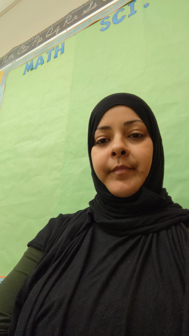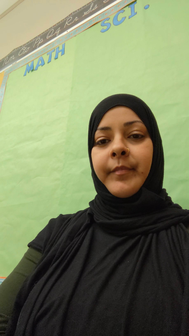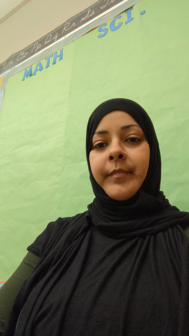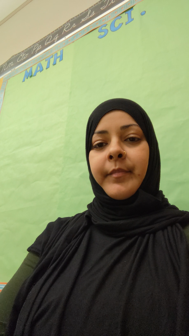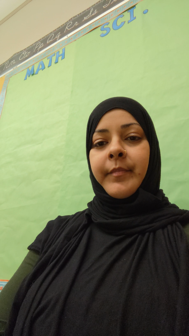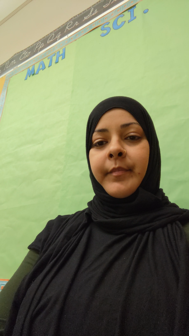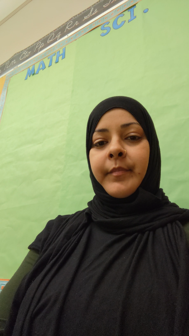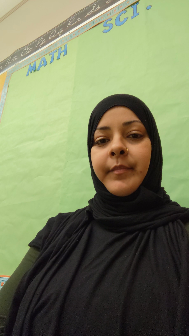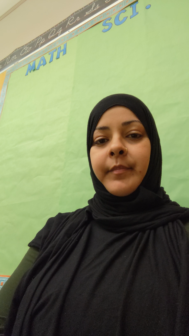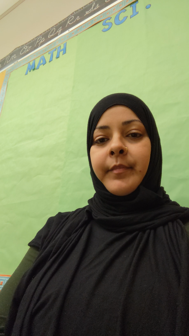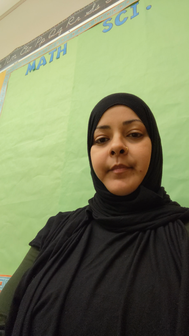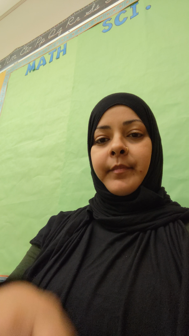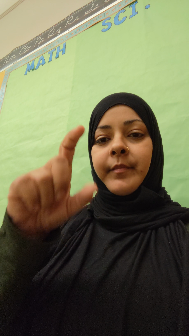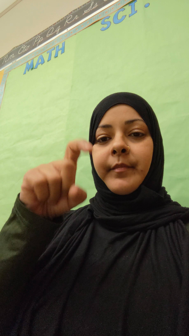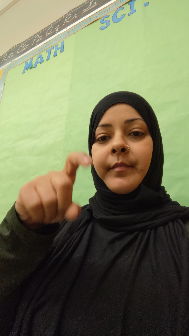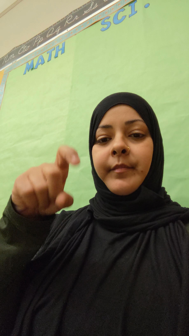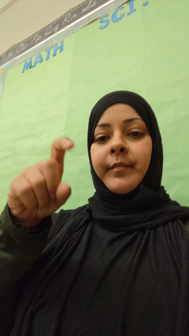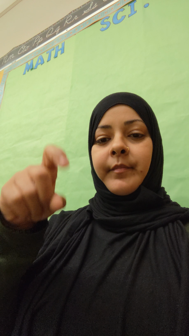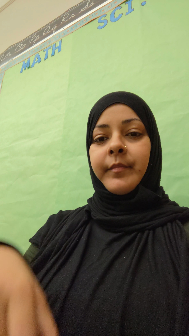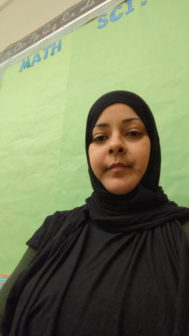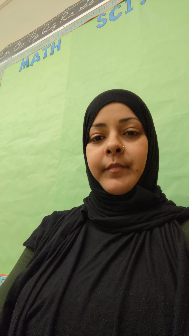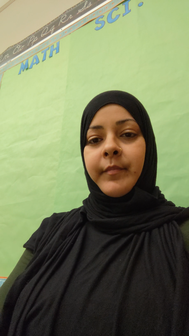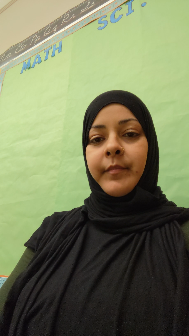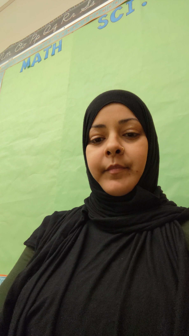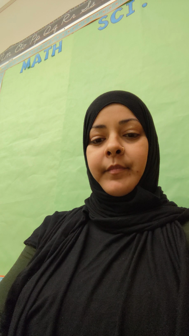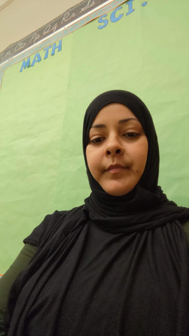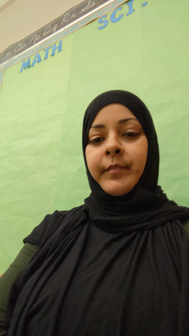need